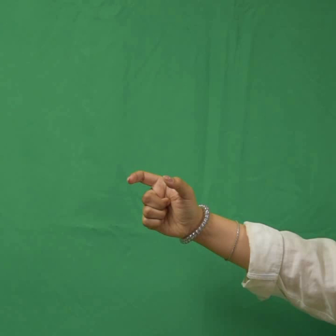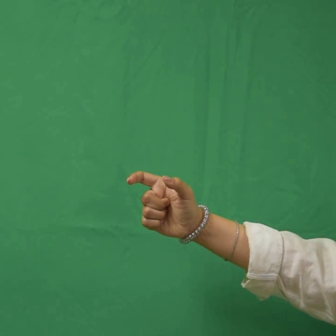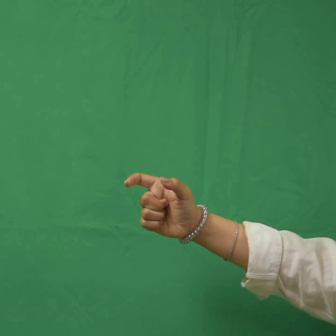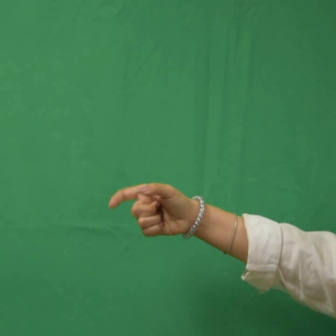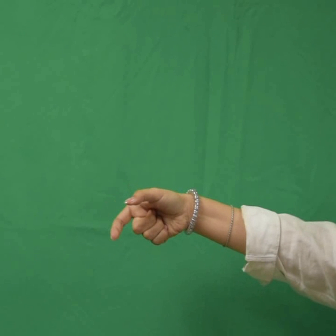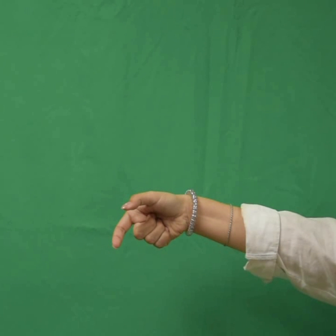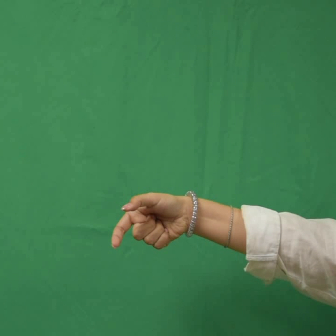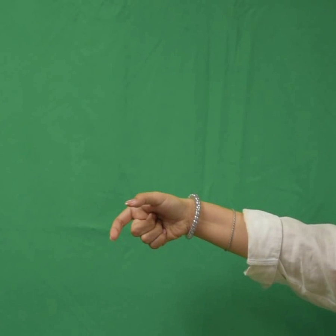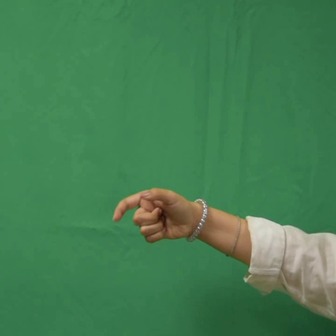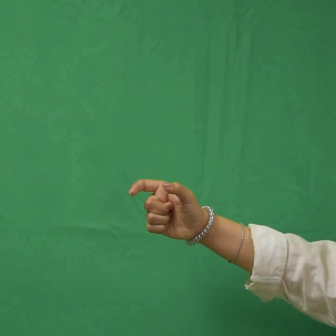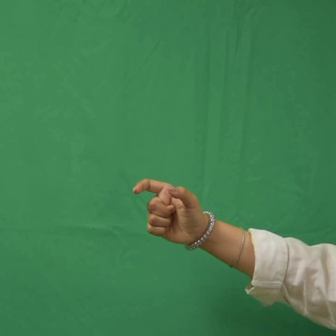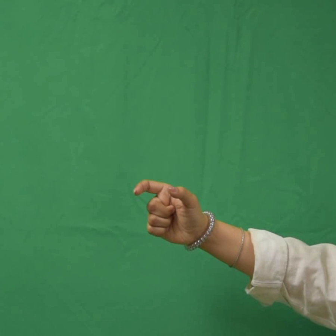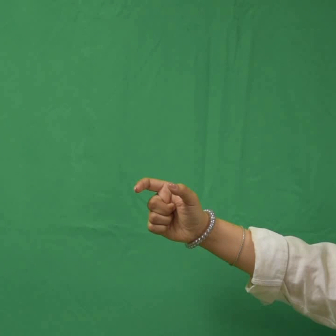Q